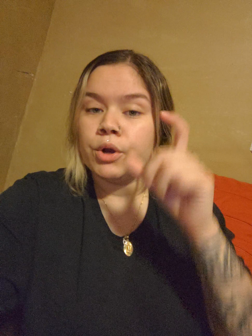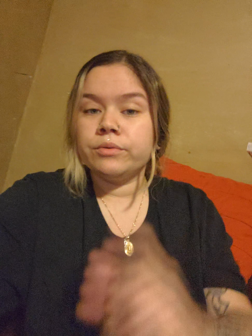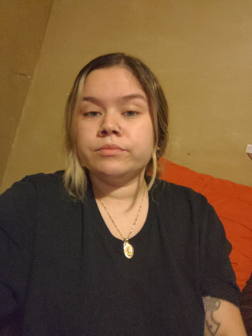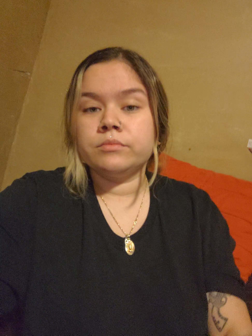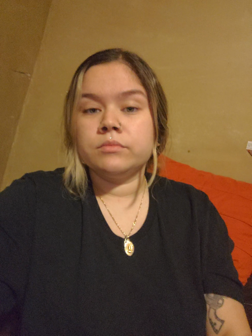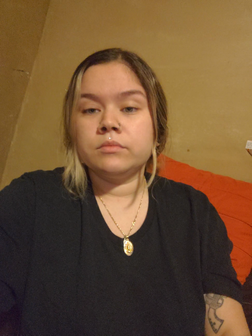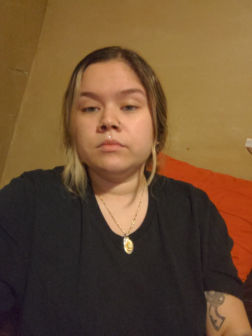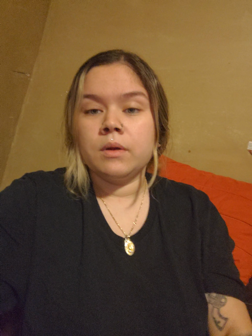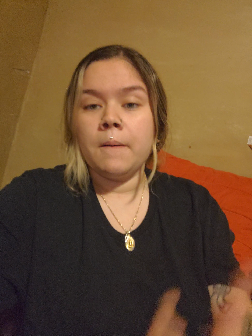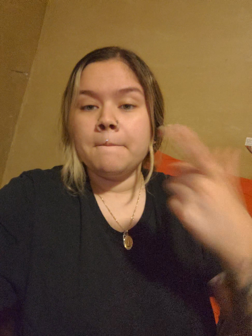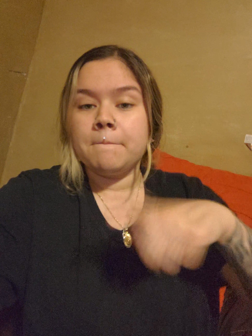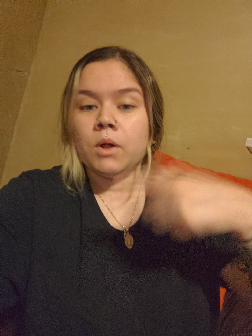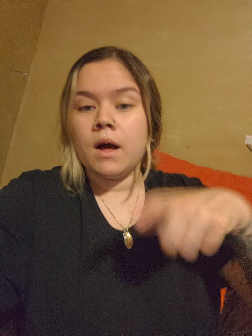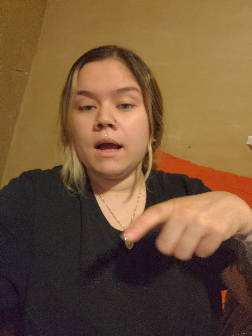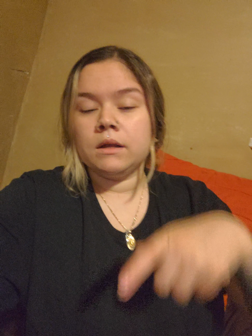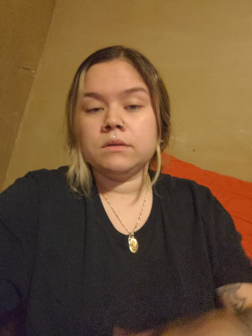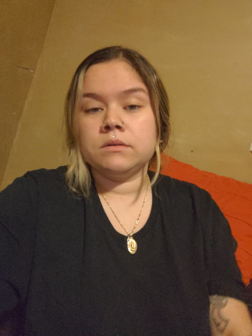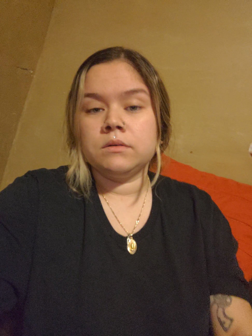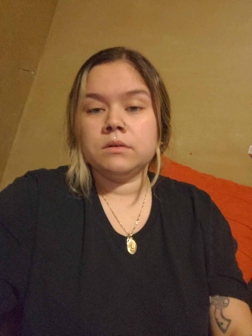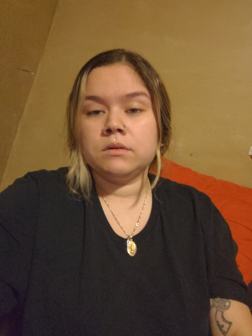plate